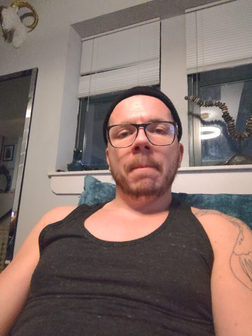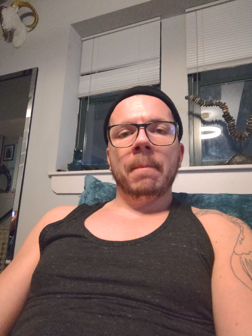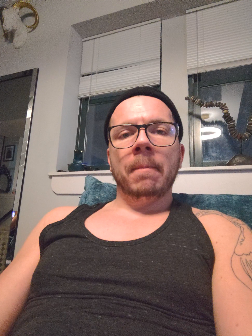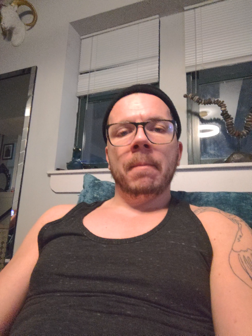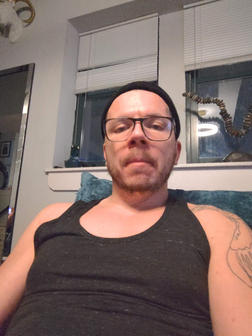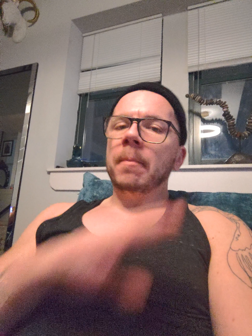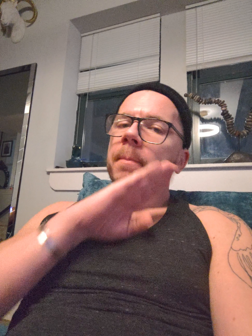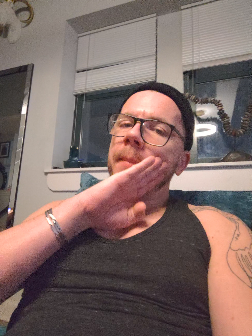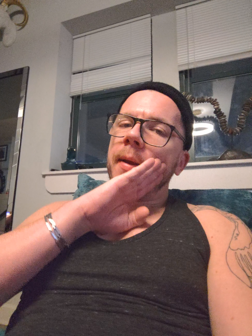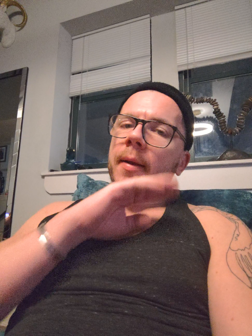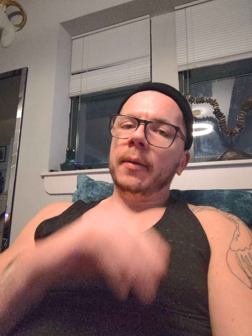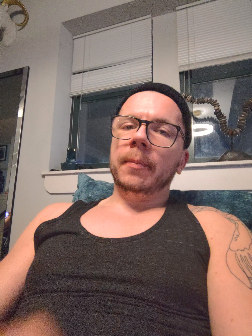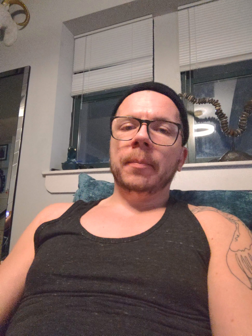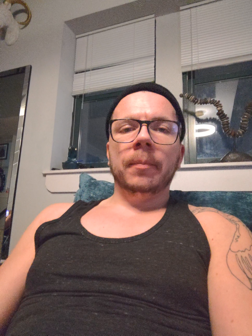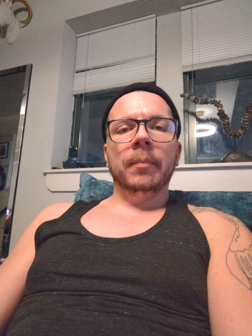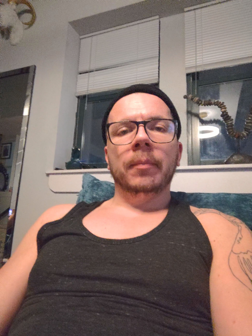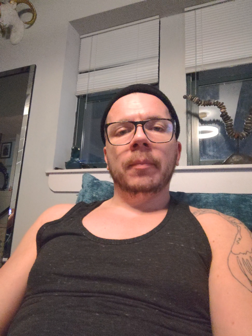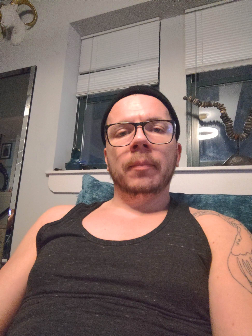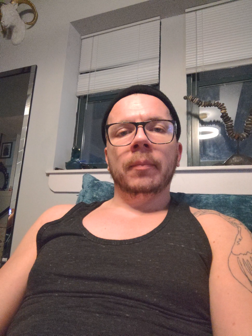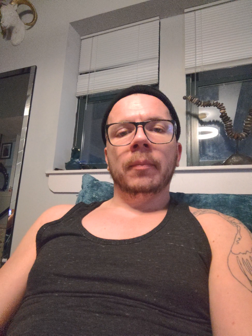bed